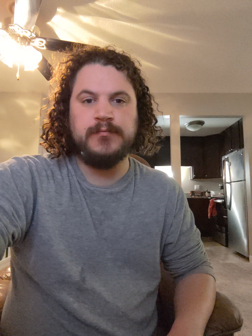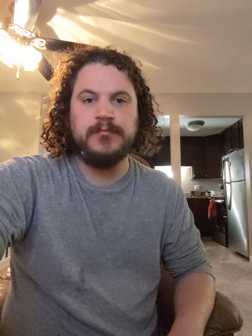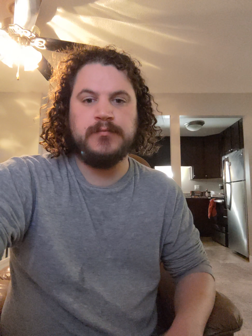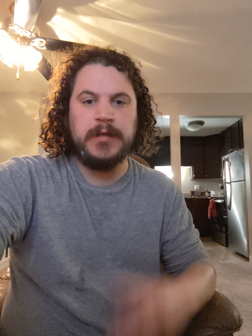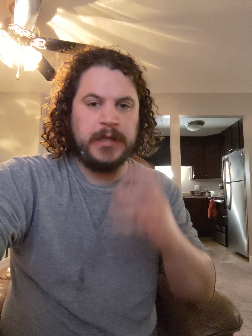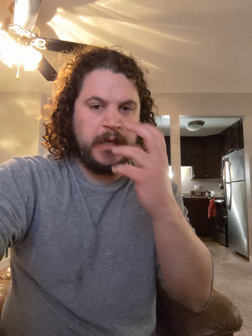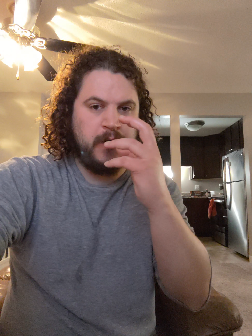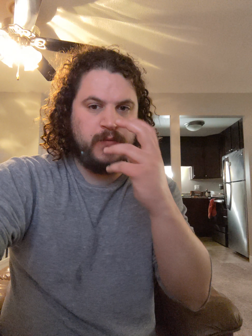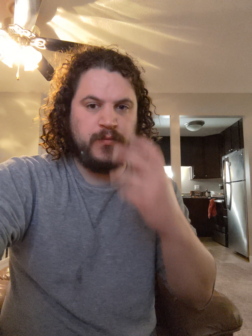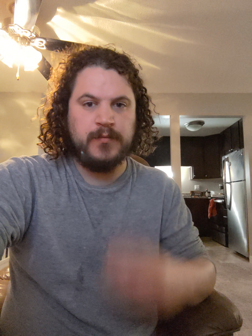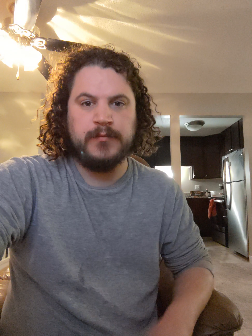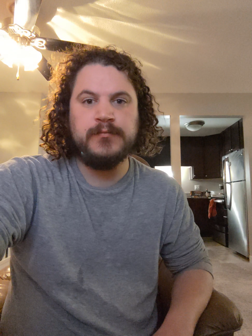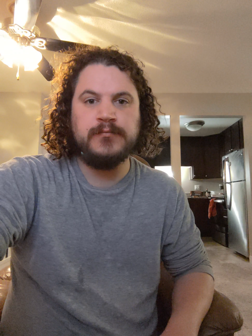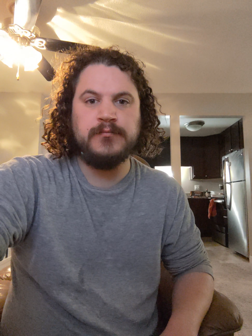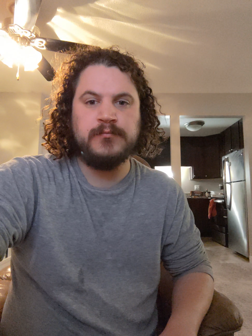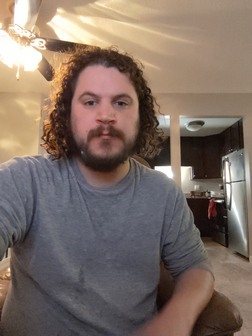clown